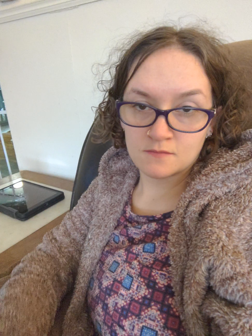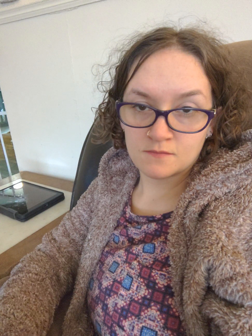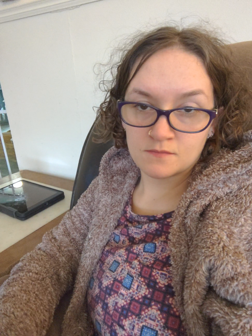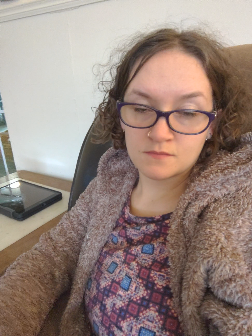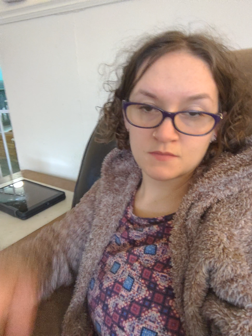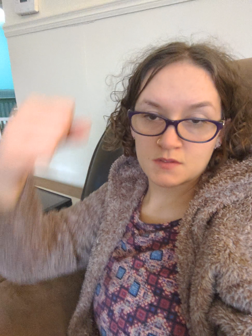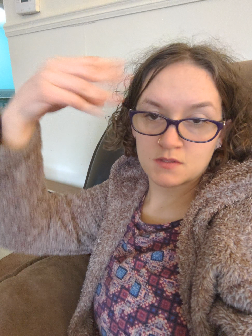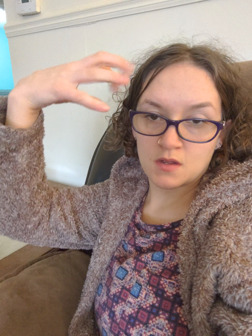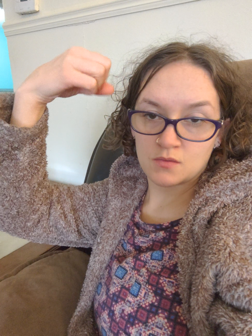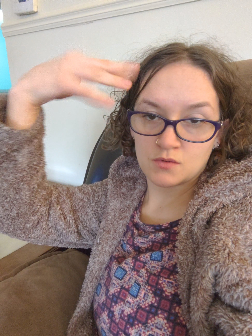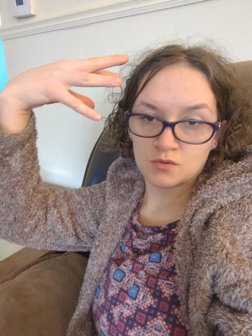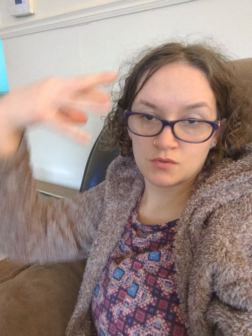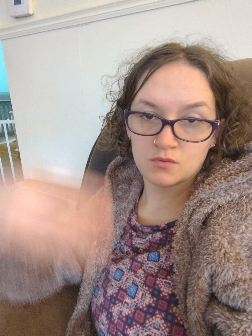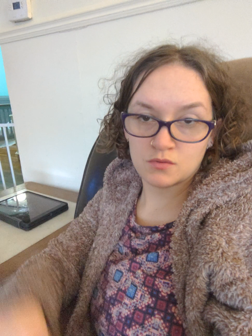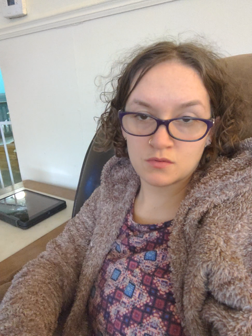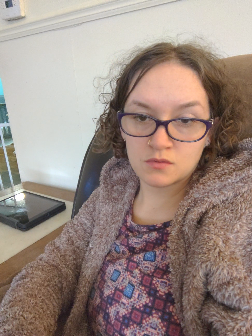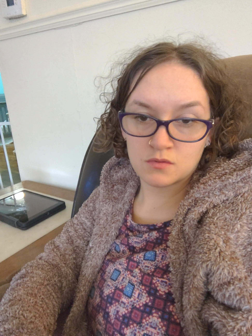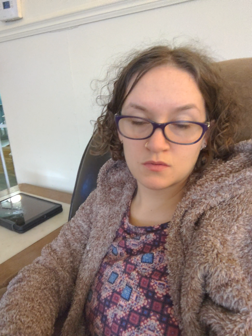shower